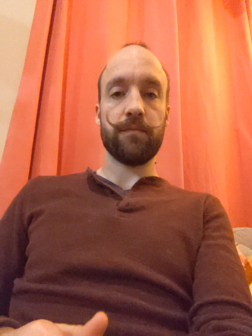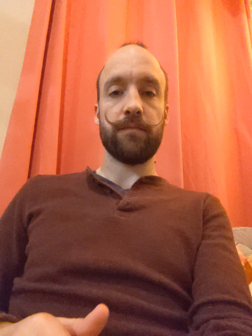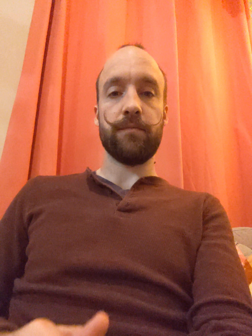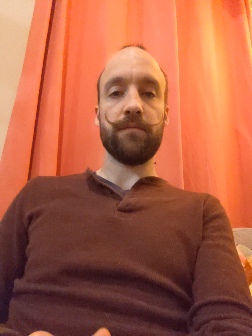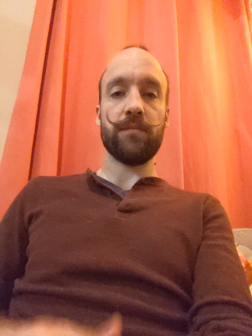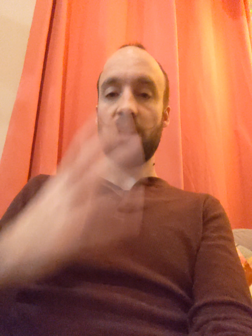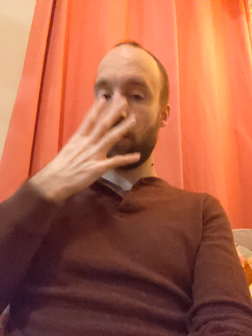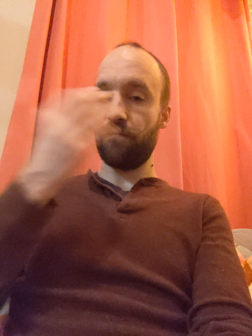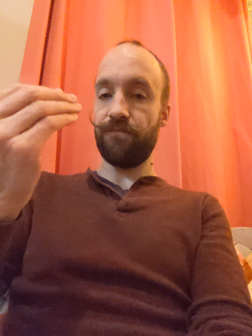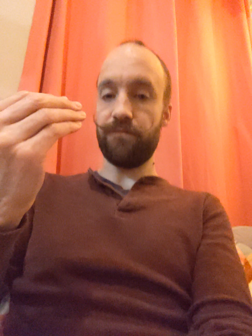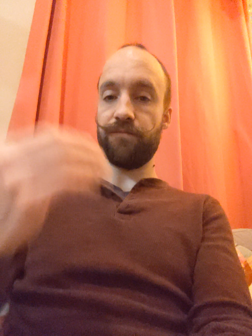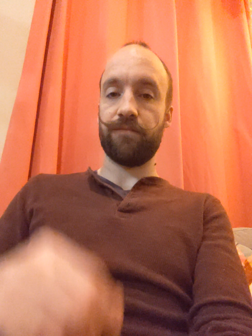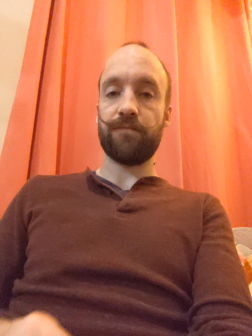wolf